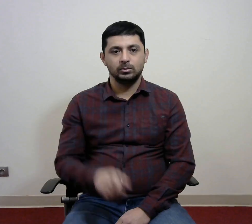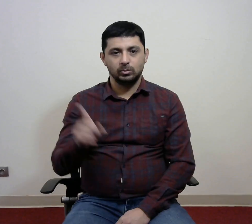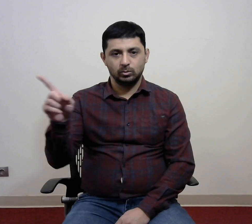O